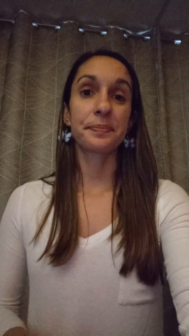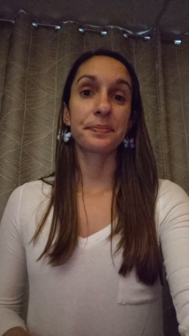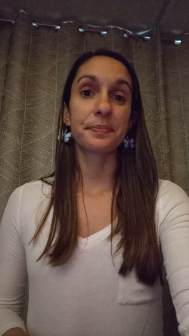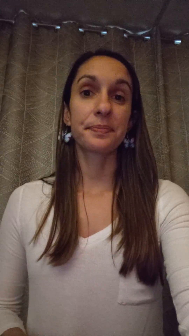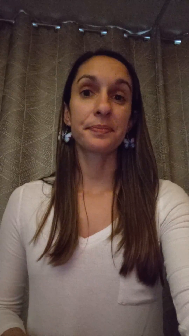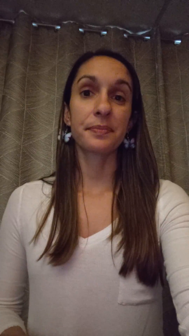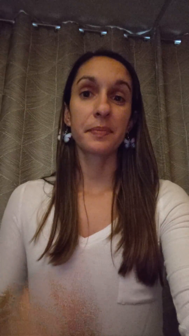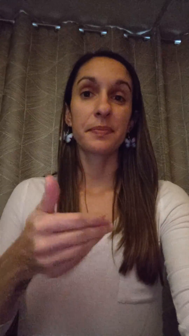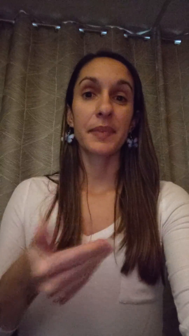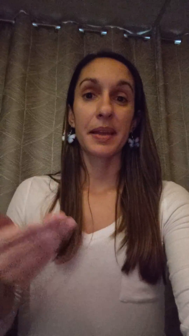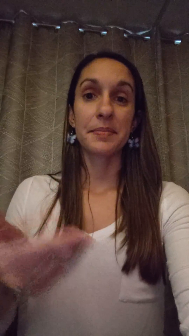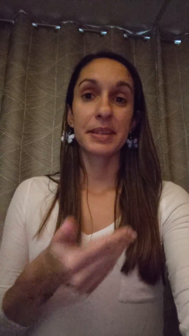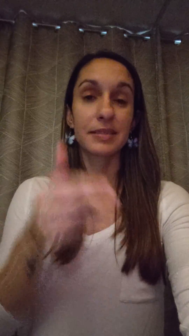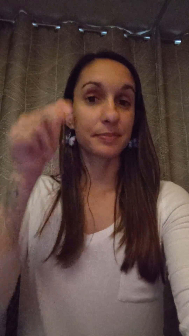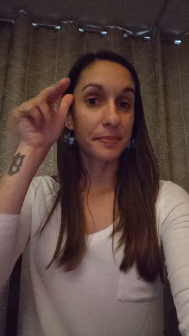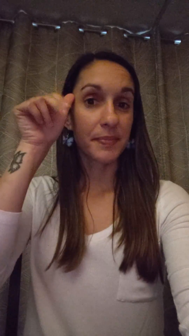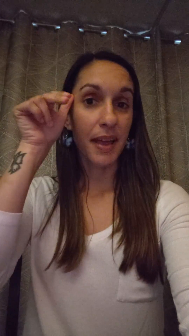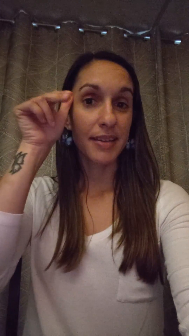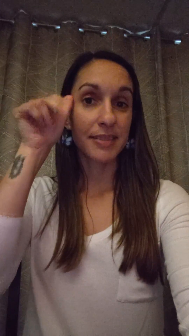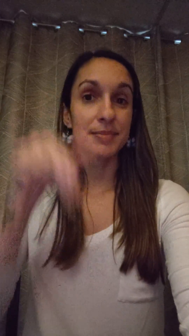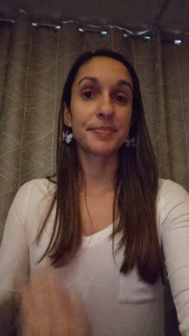pony